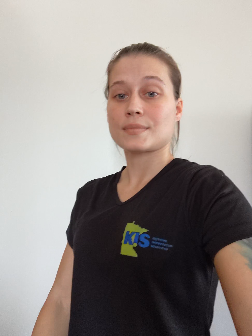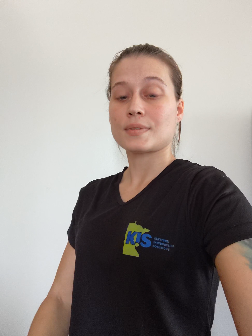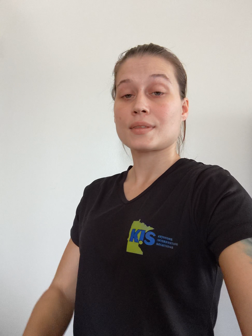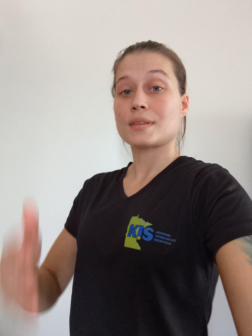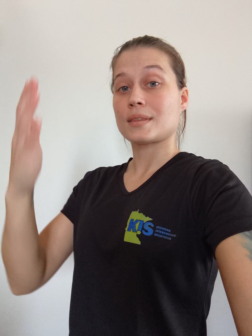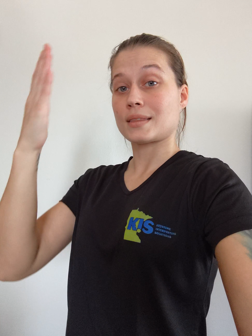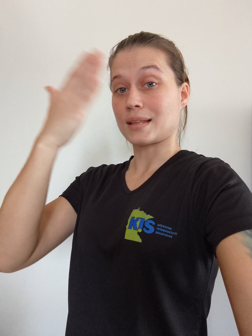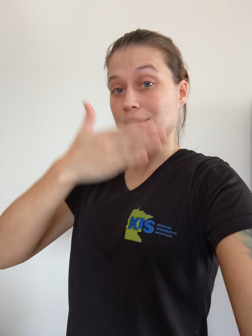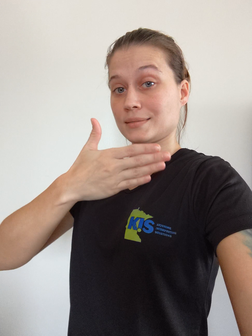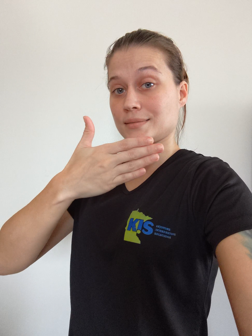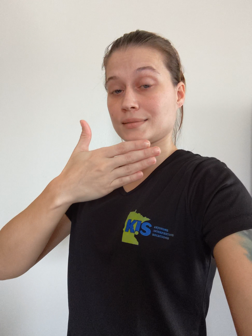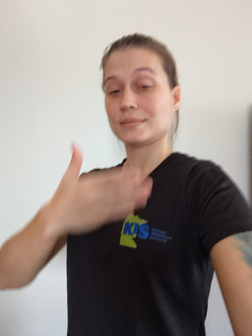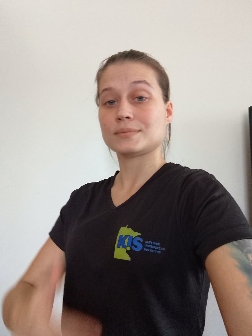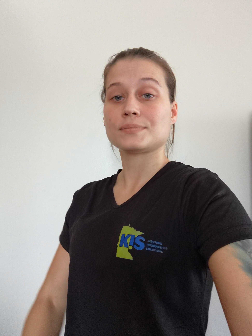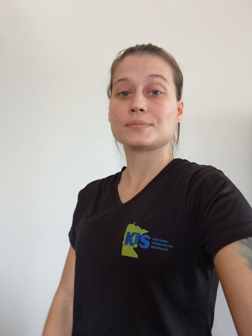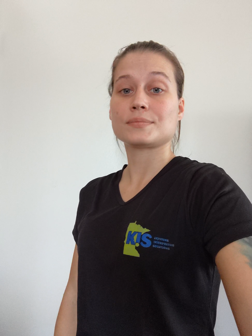night